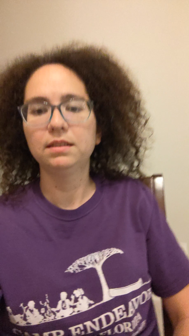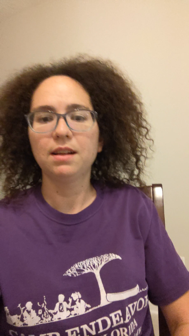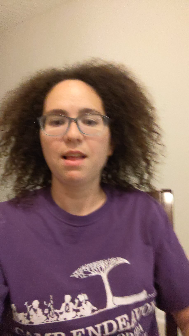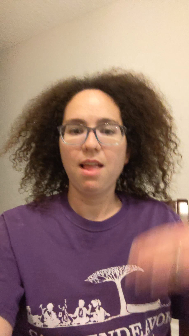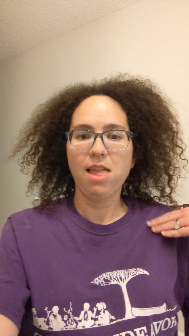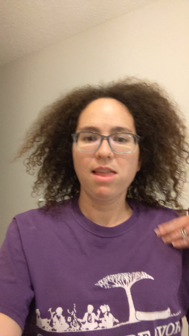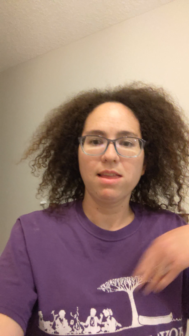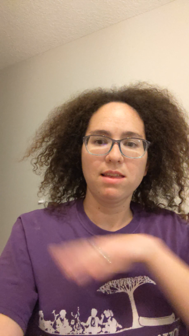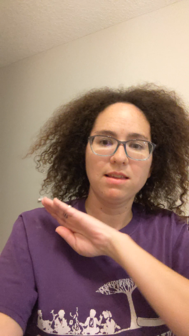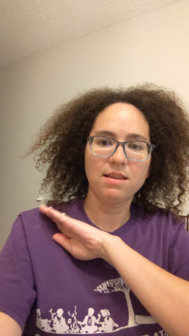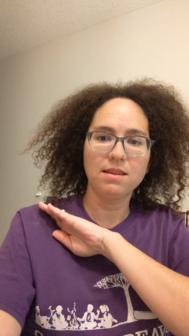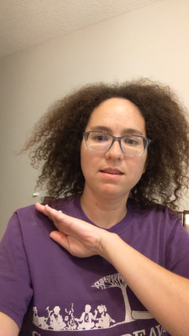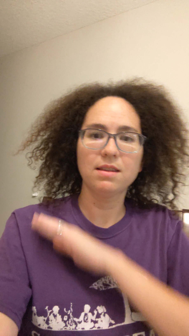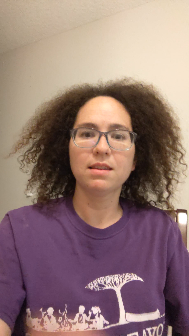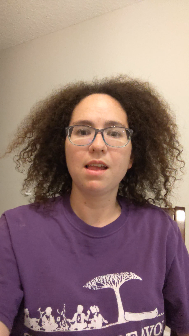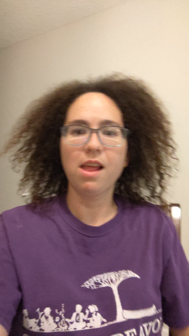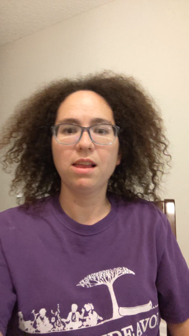scarf